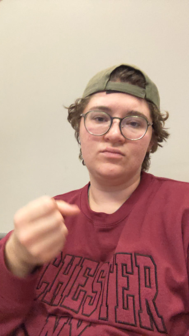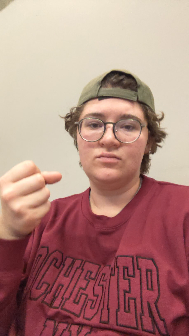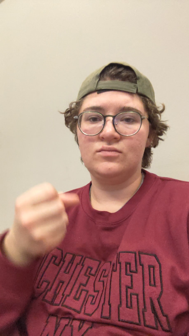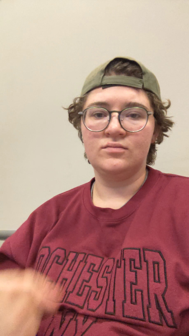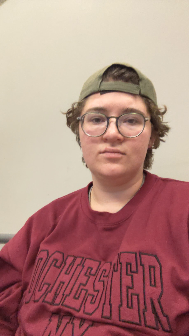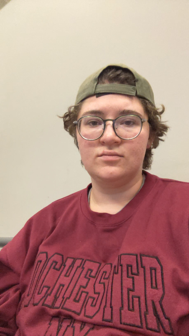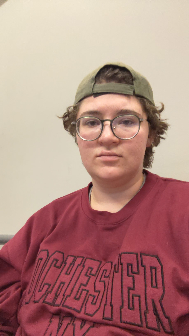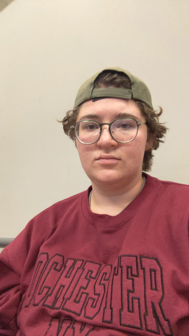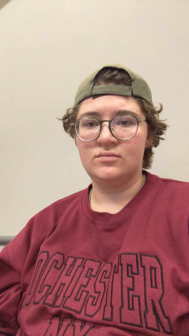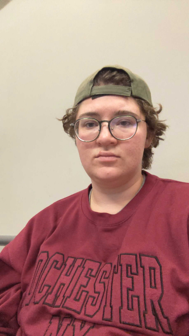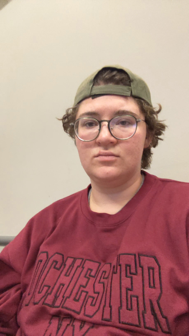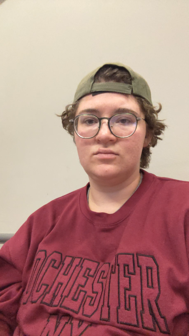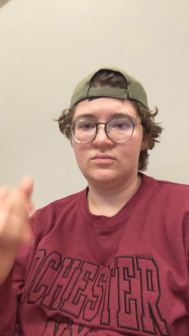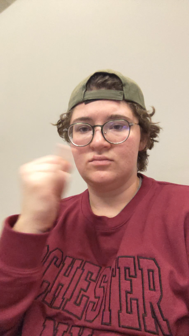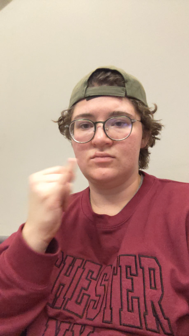draw